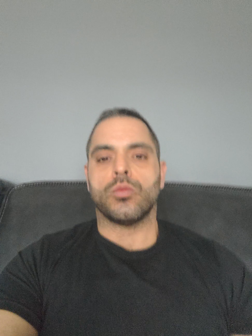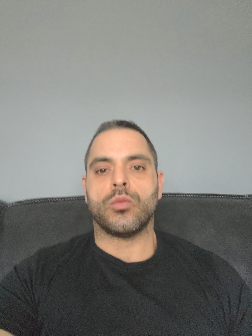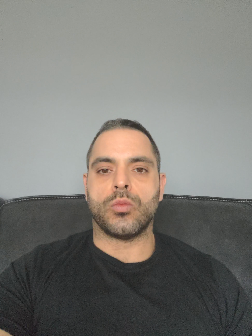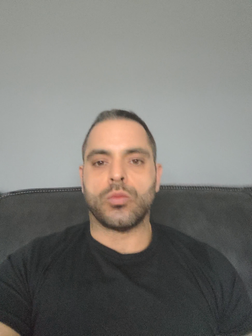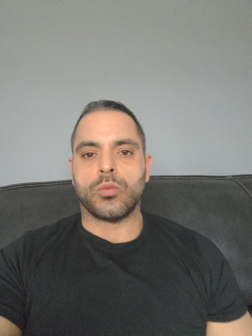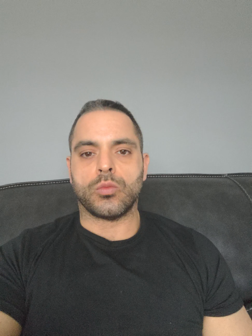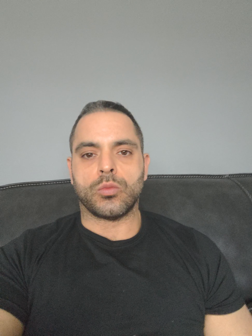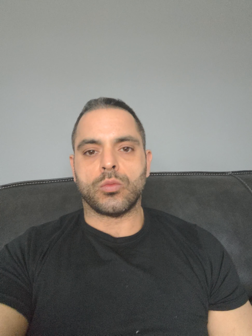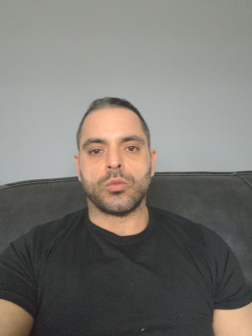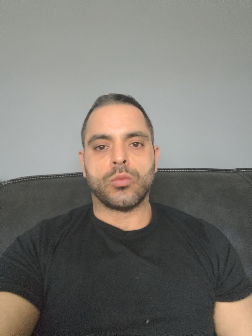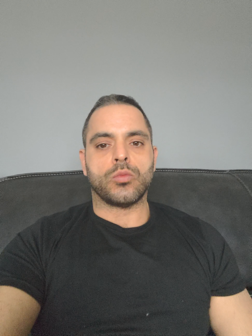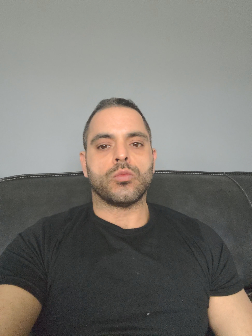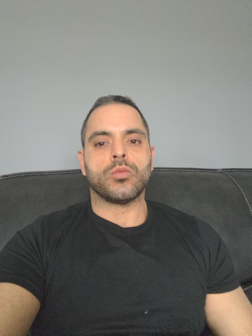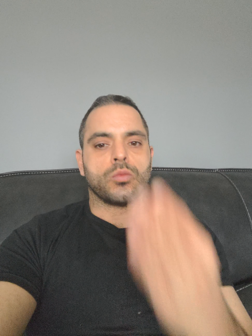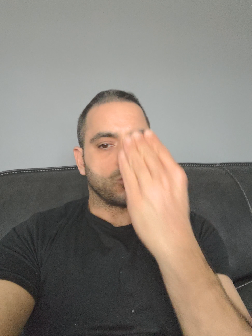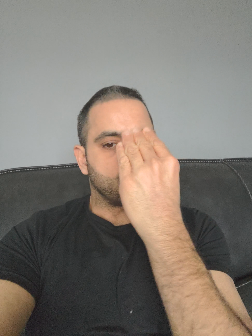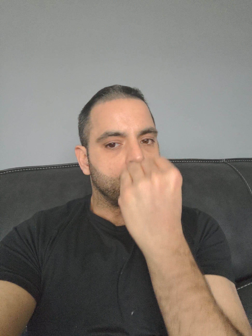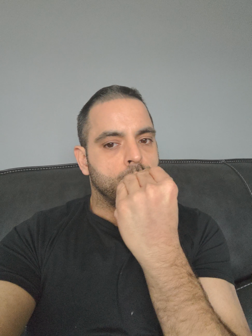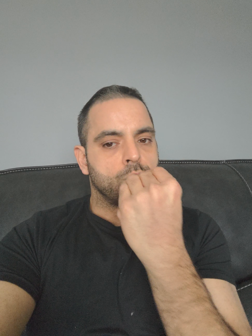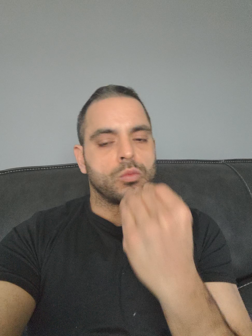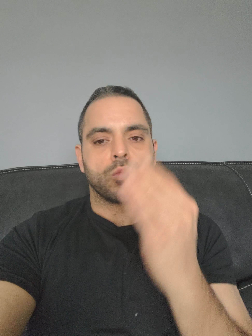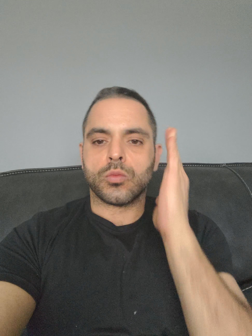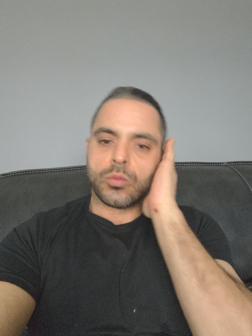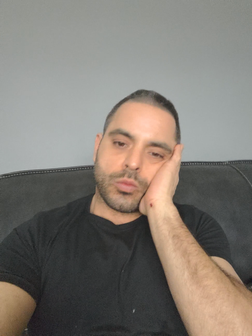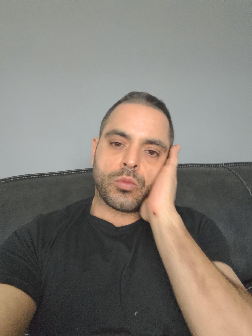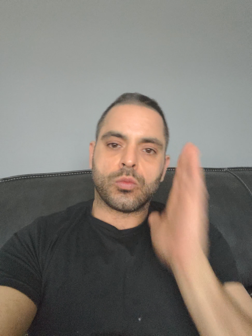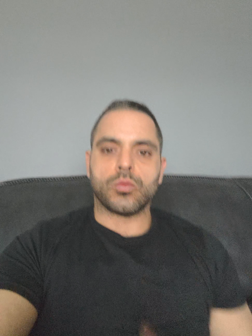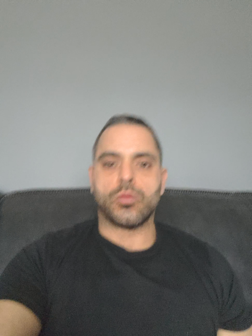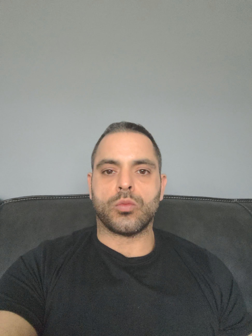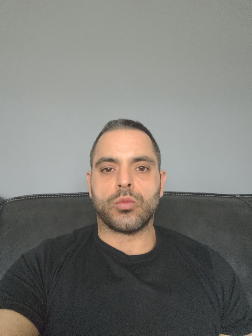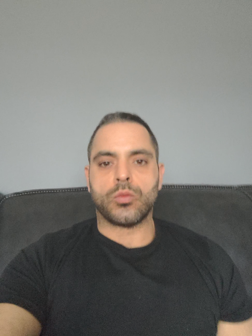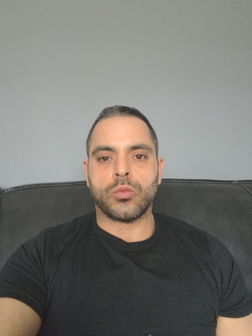nap